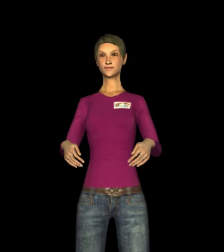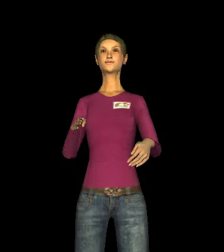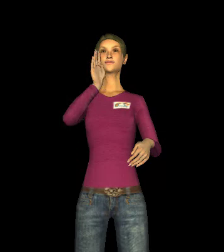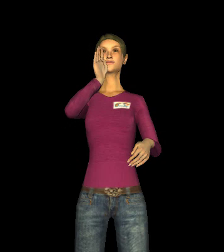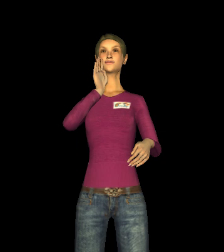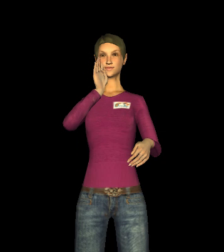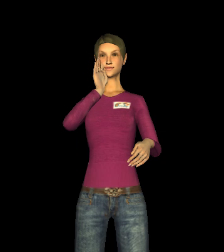من فضلك